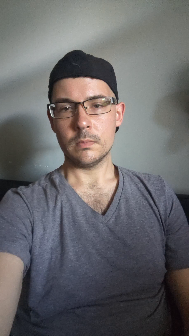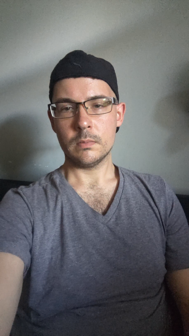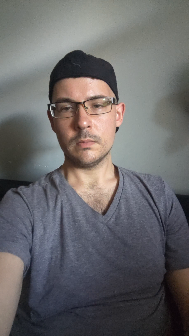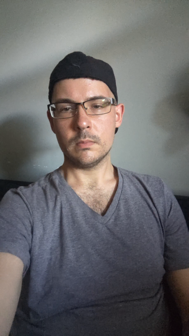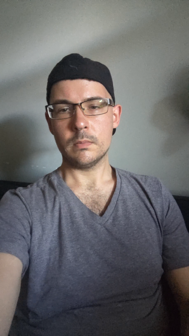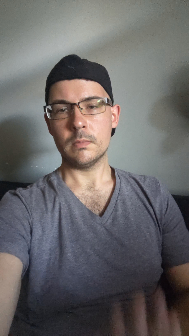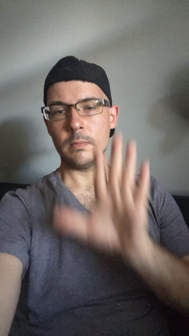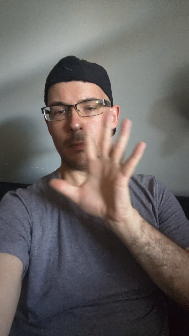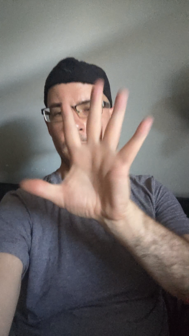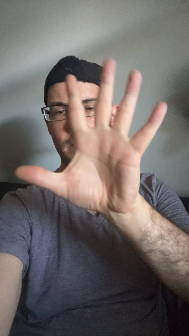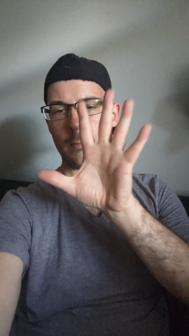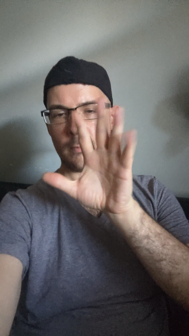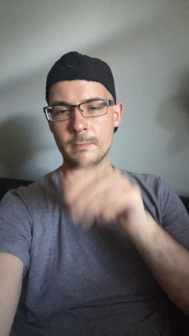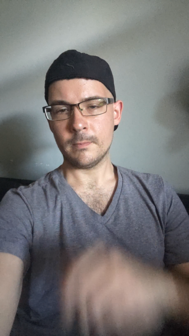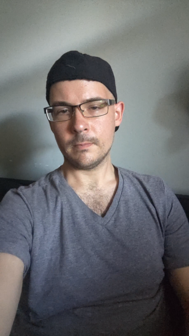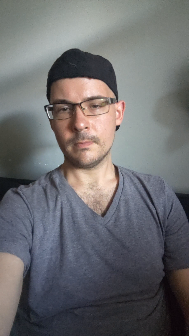give me five